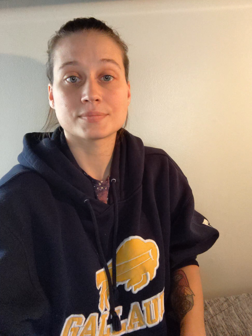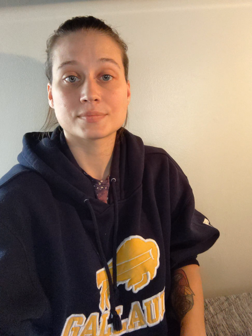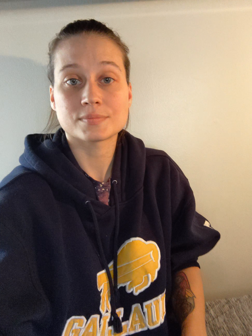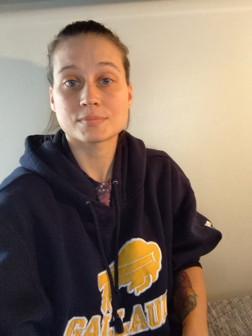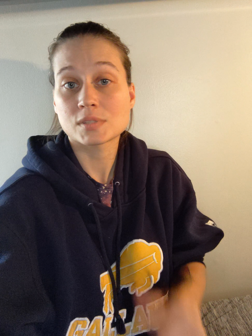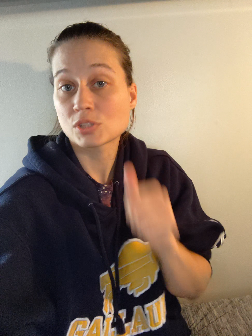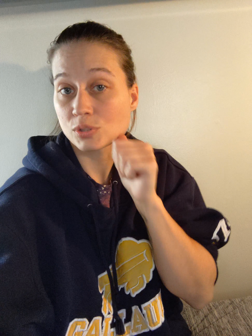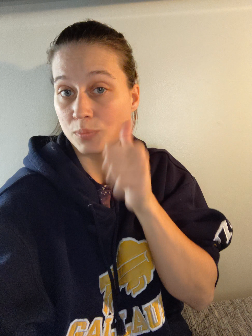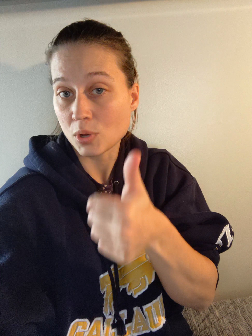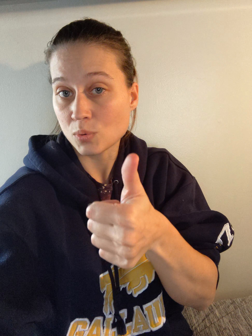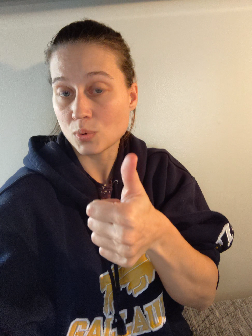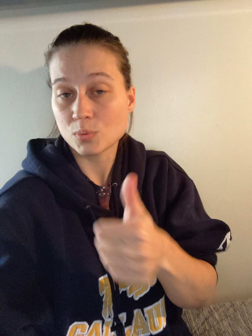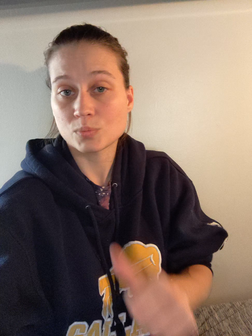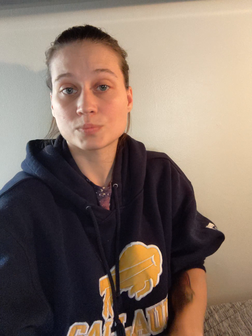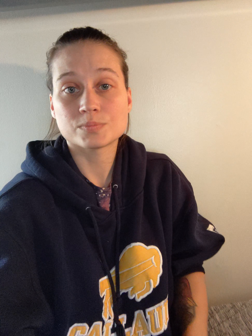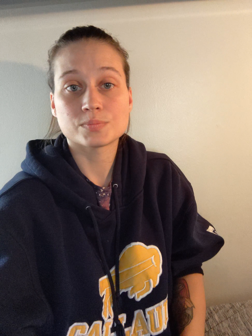tomorrow